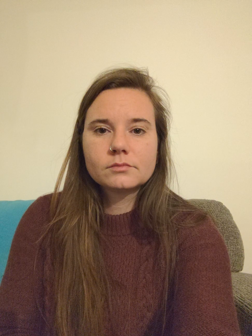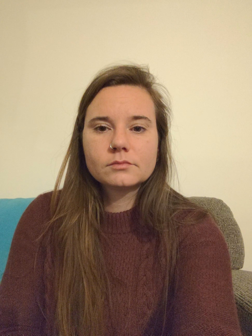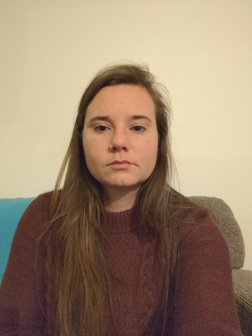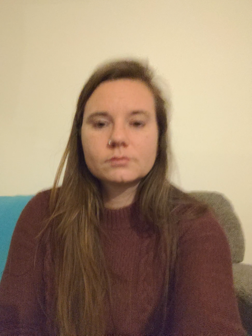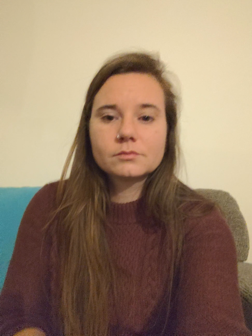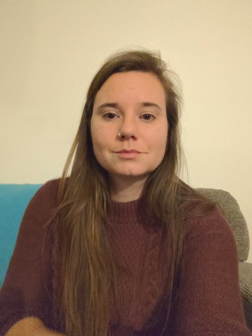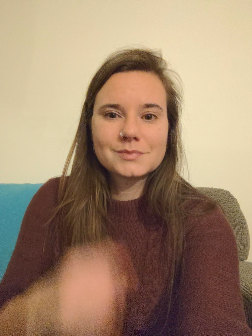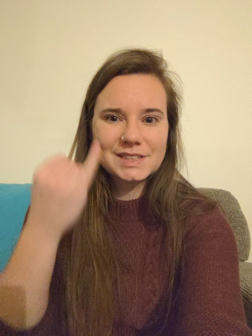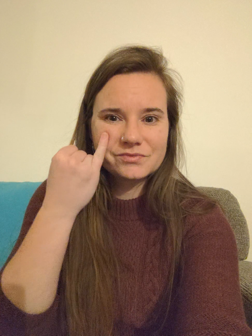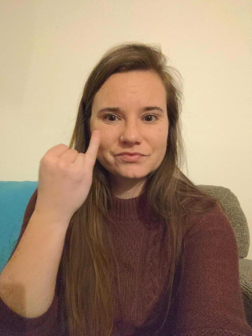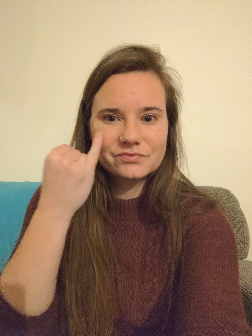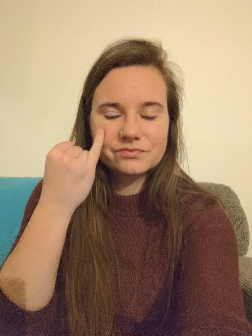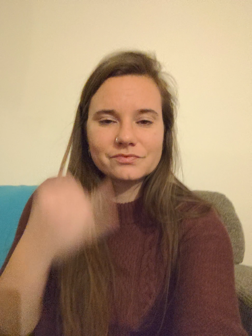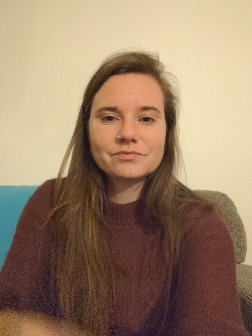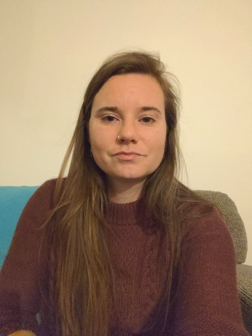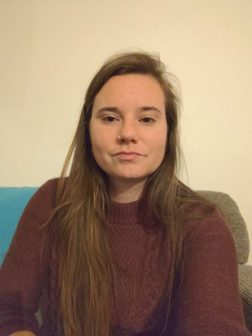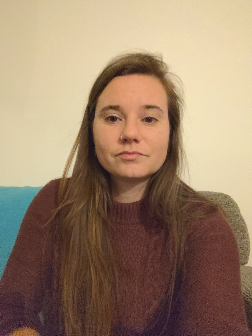if